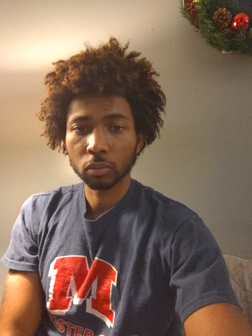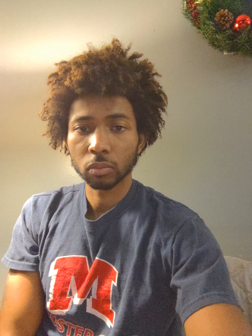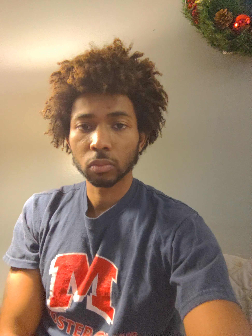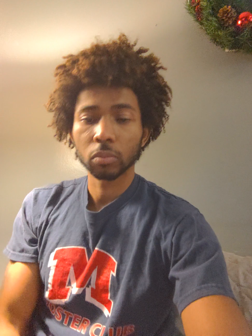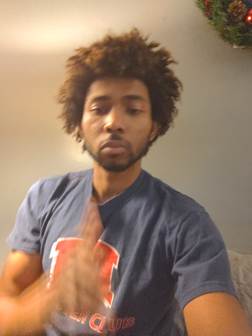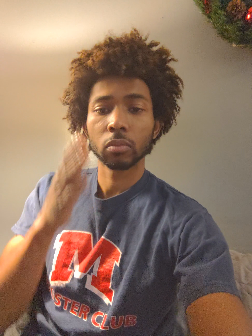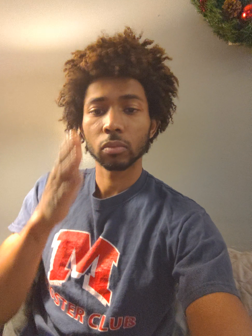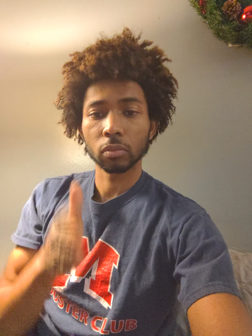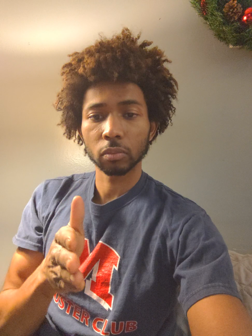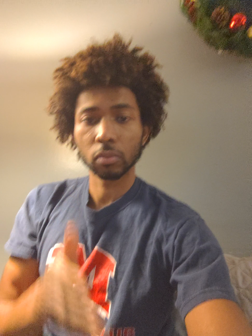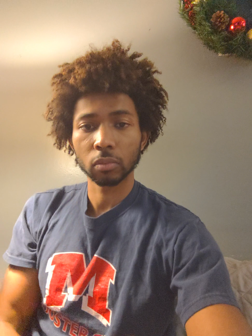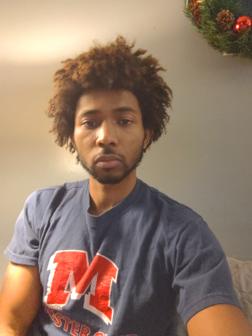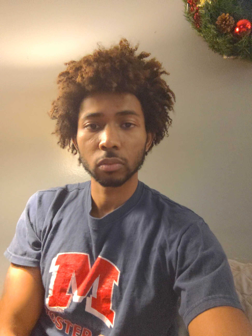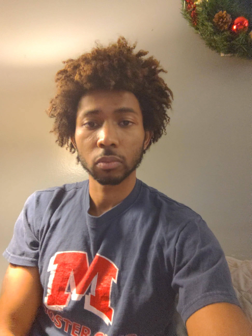person